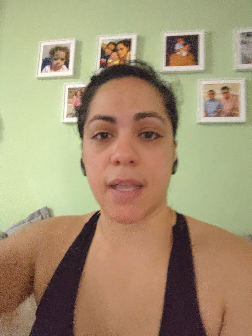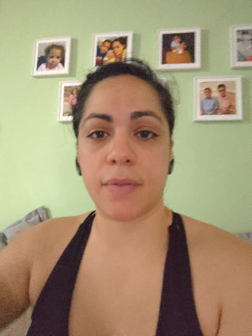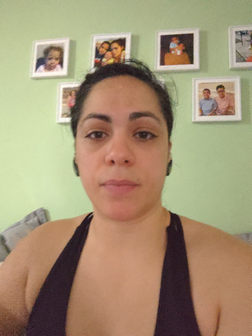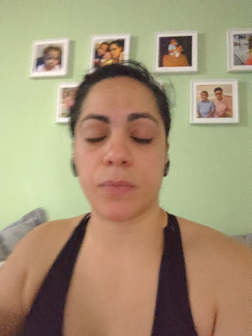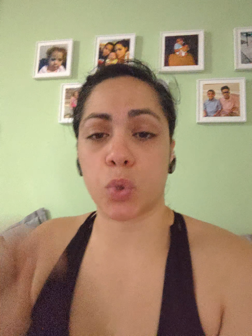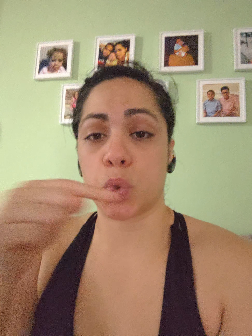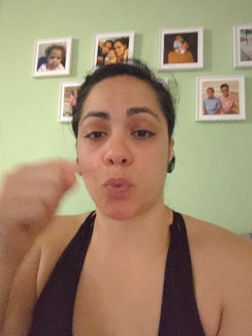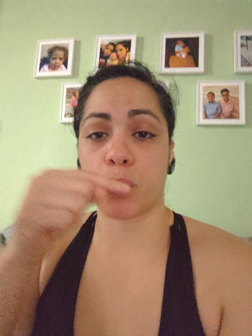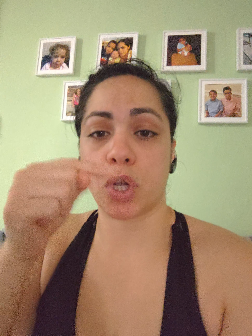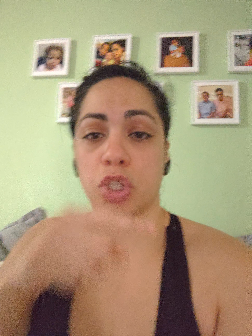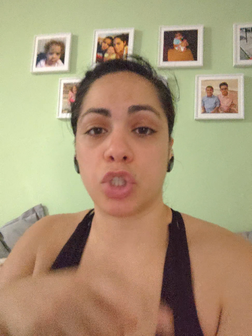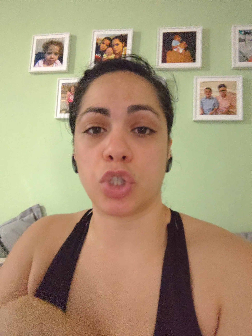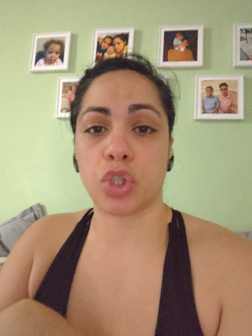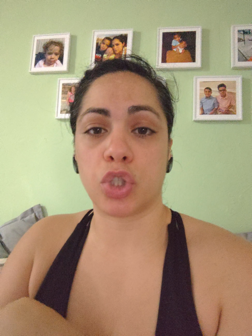toothbrush